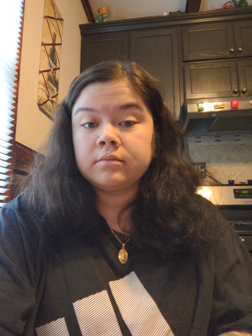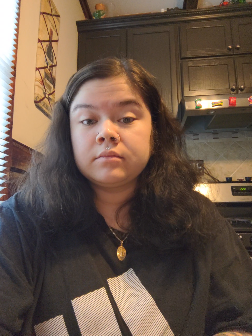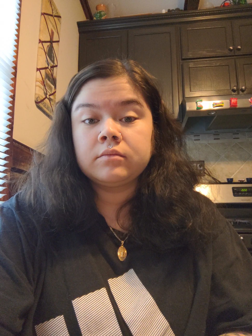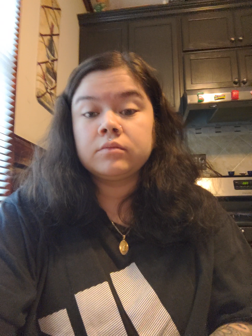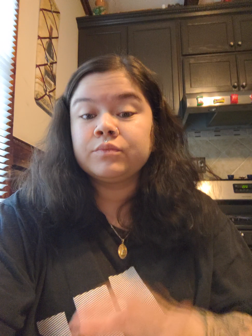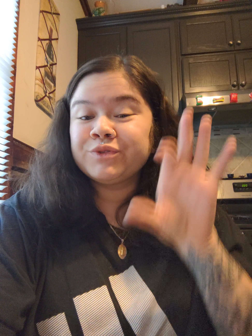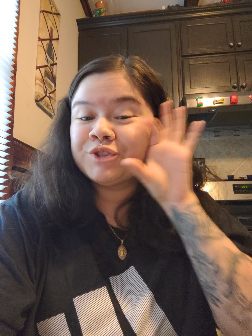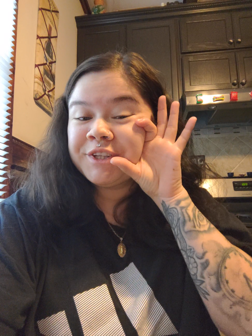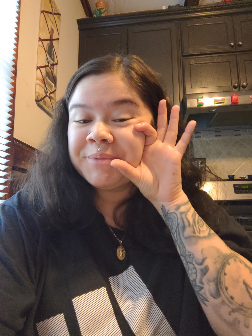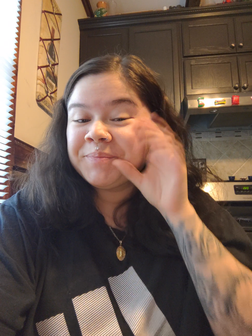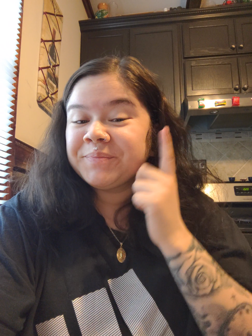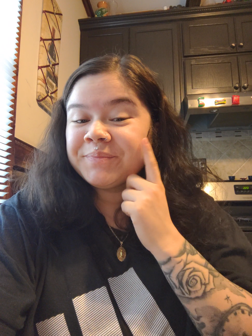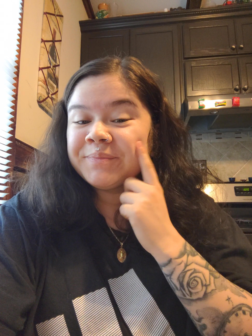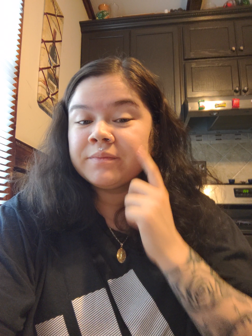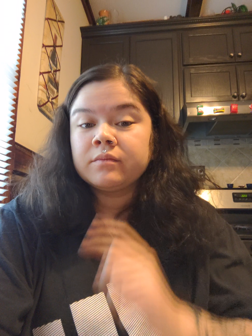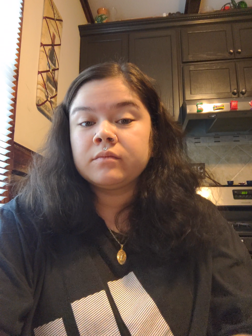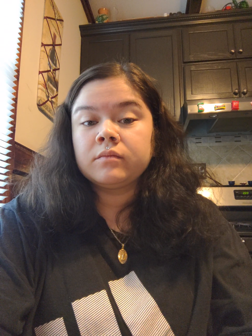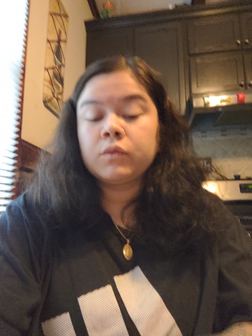cheek